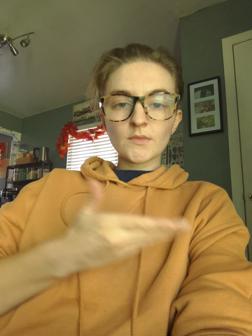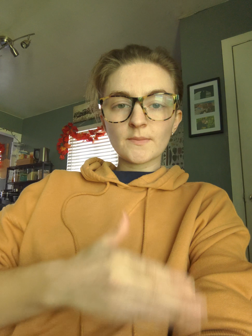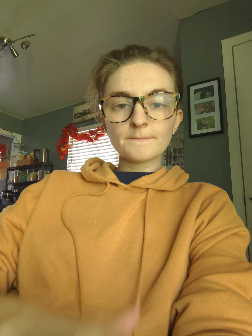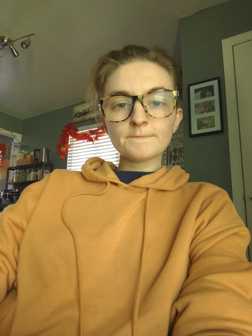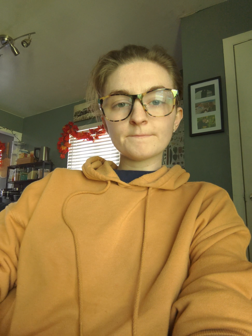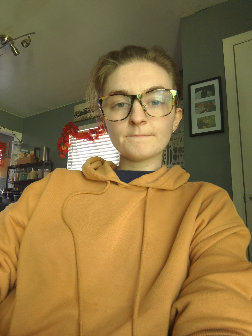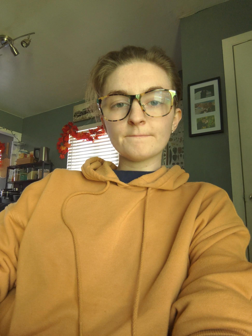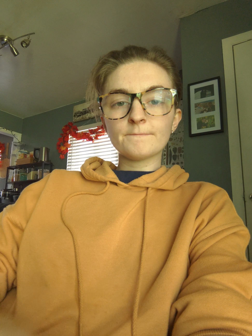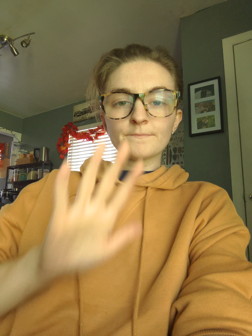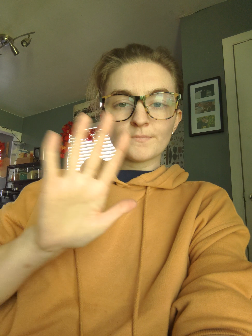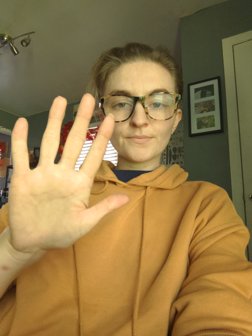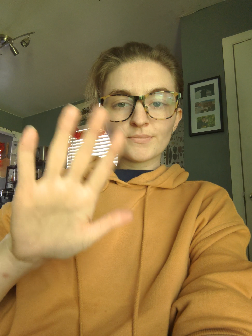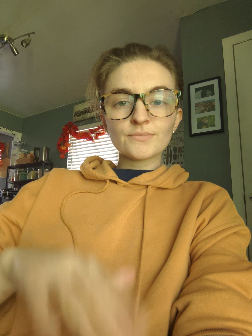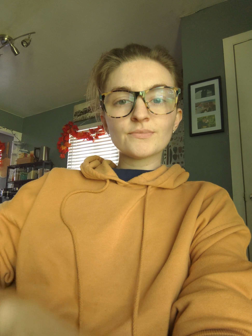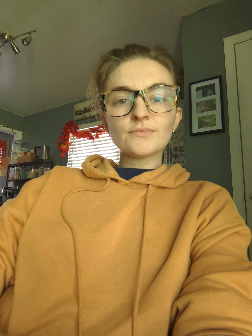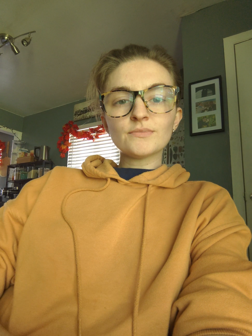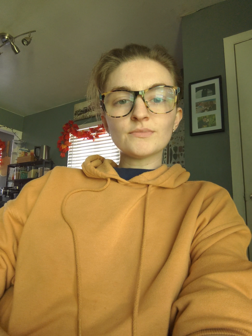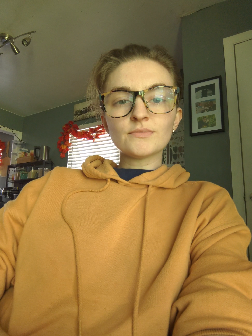give me five